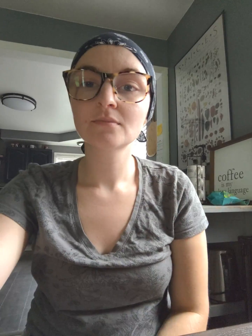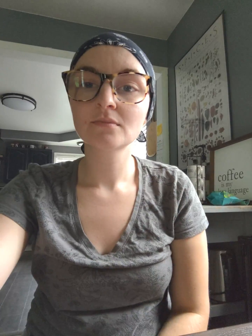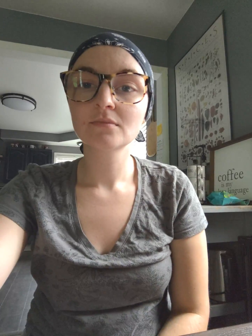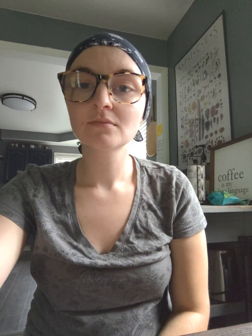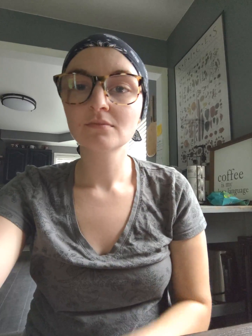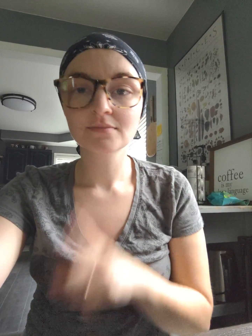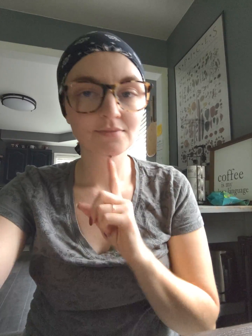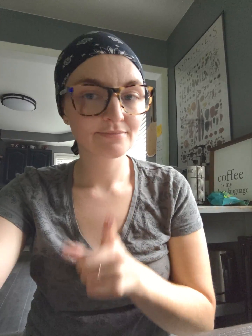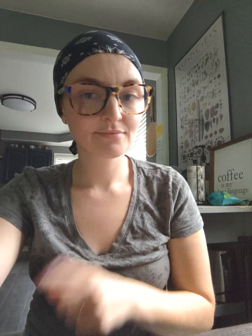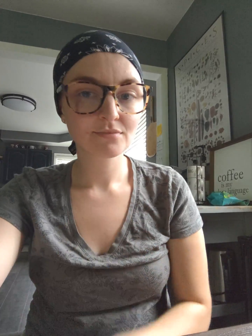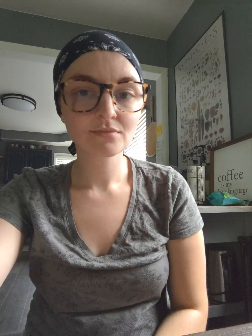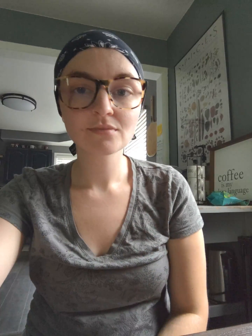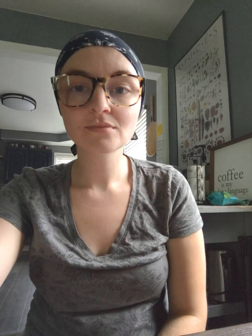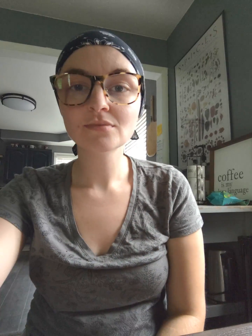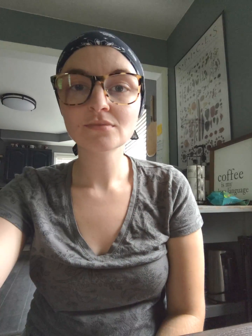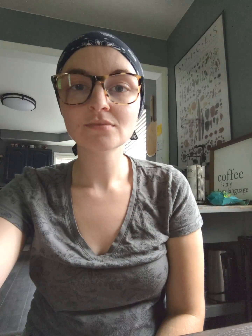is